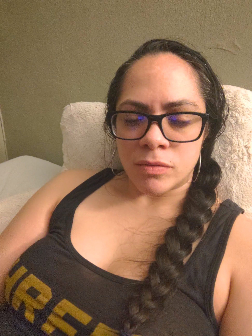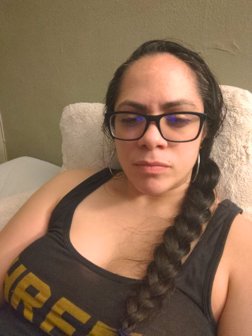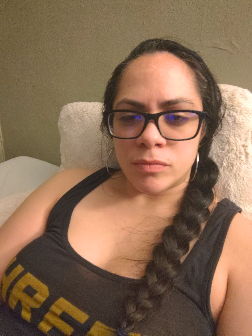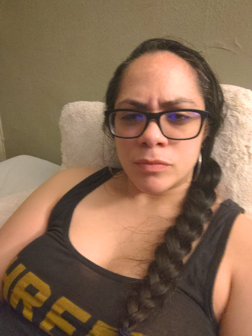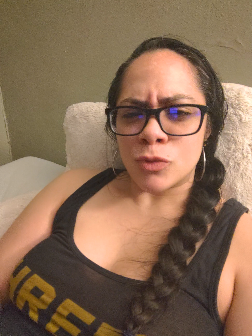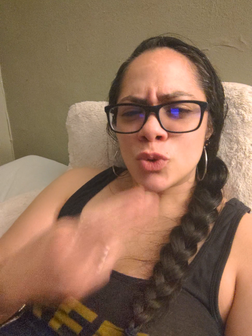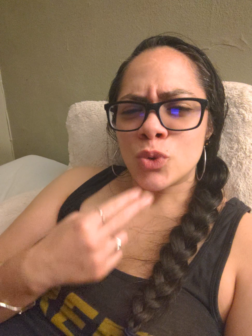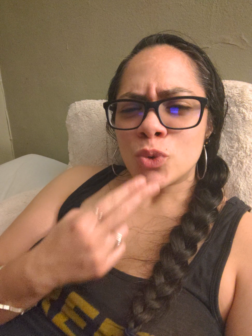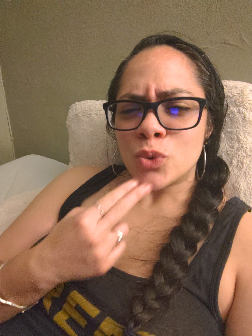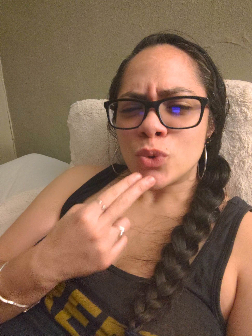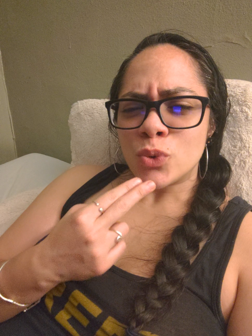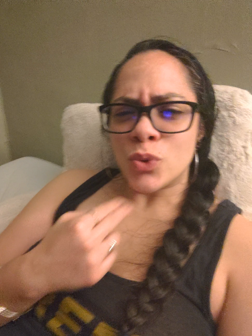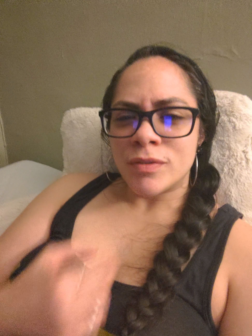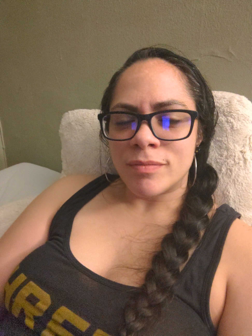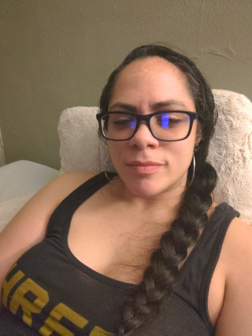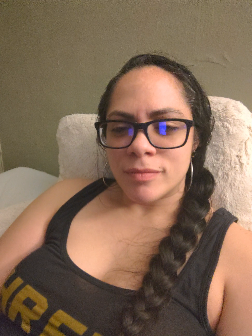cute